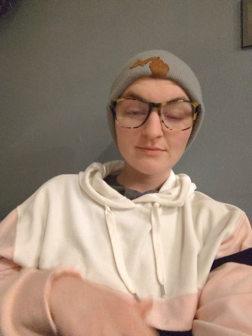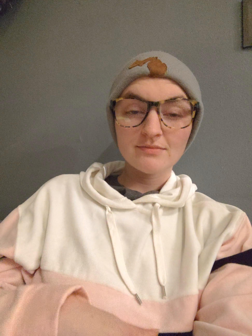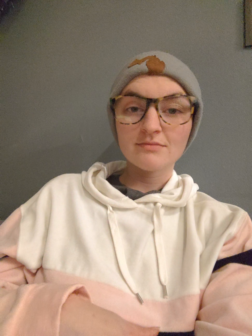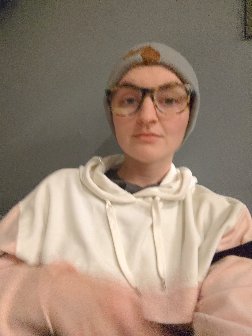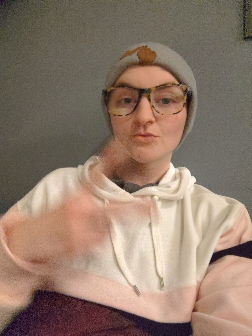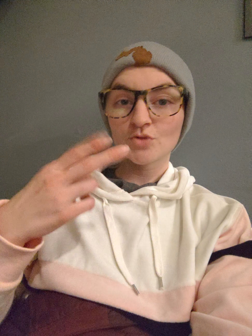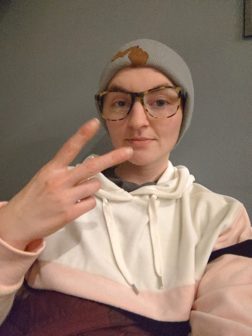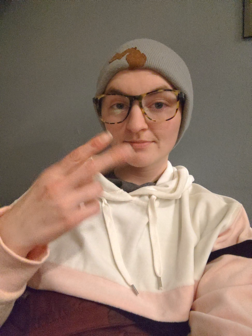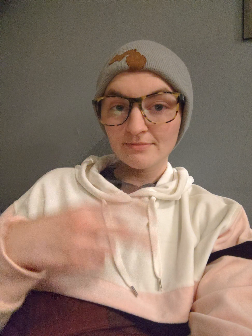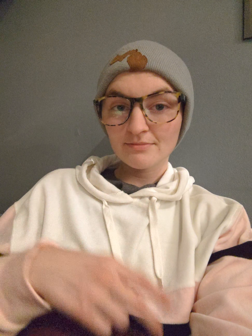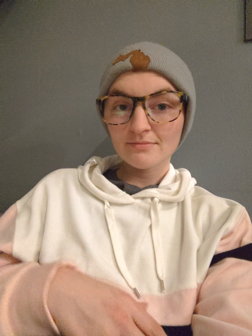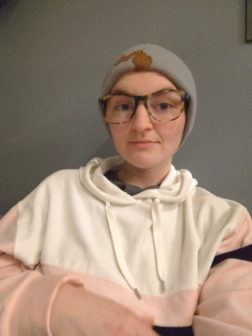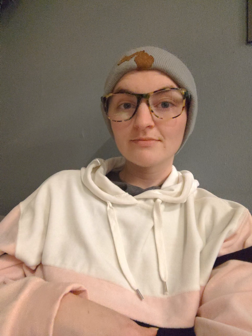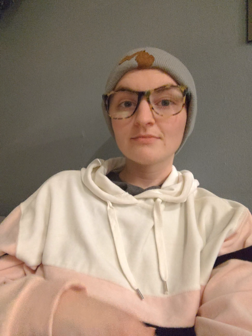scissors